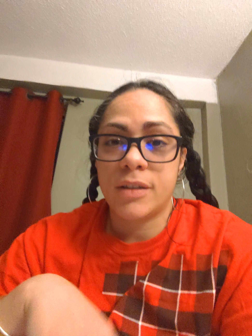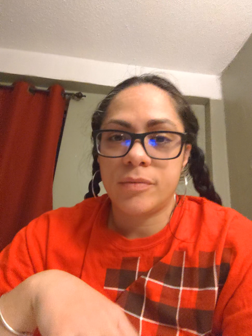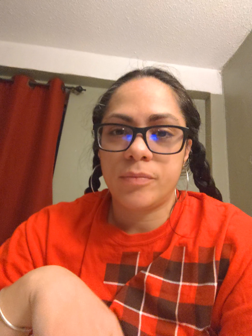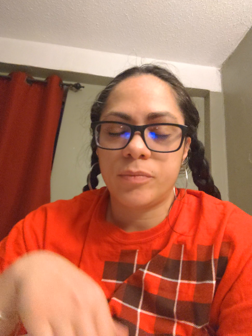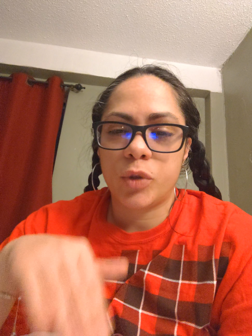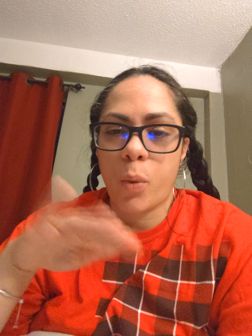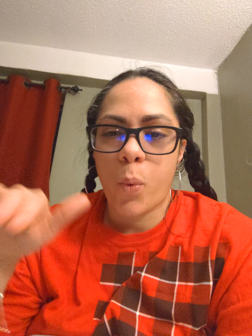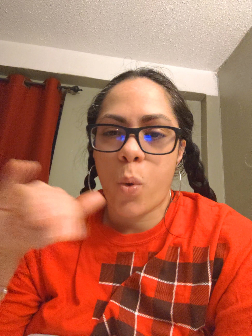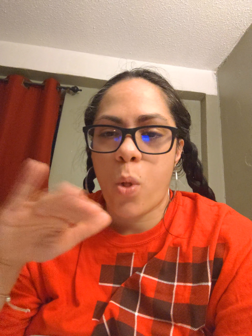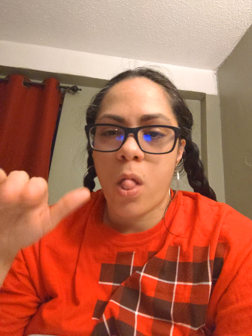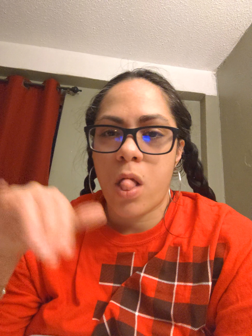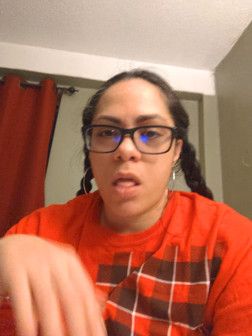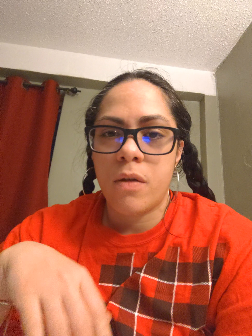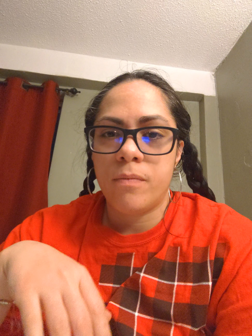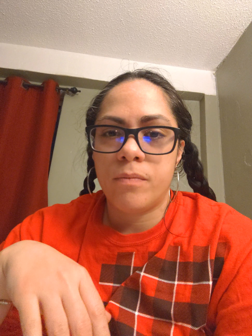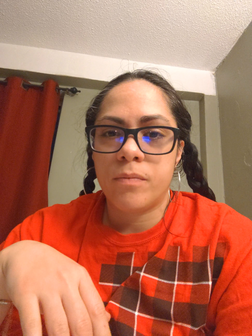pool